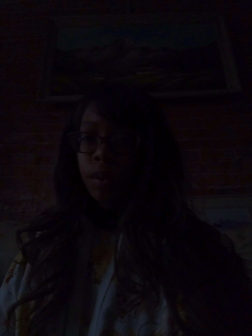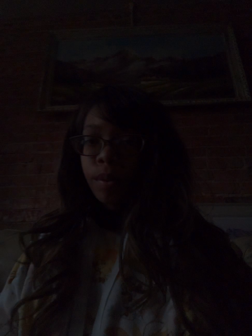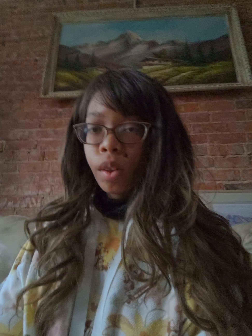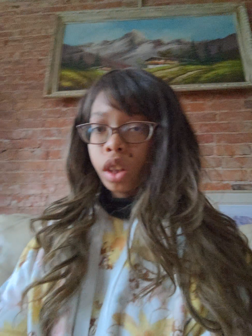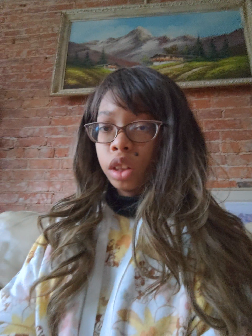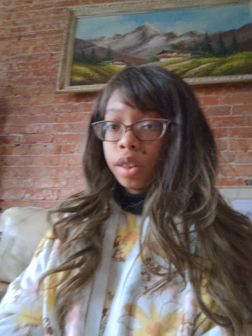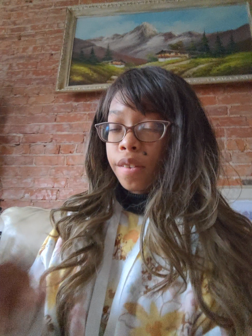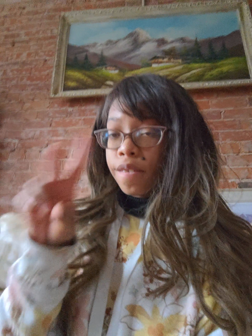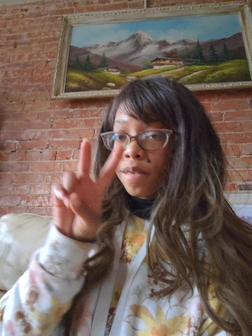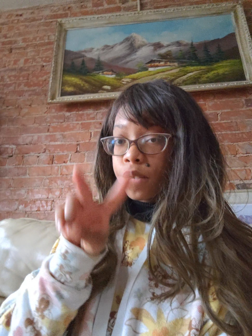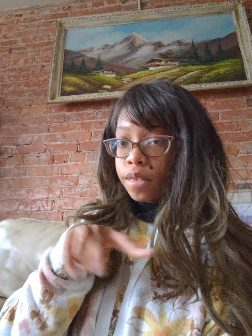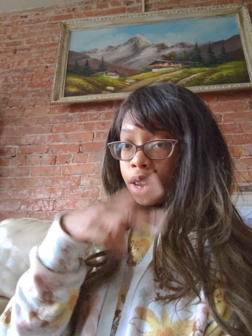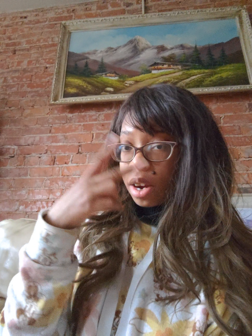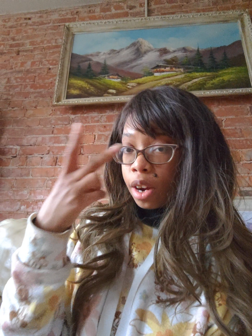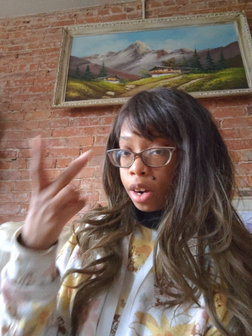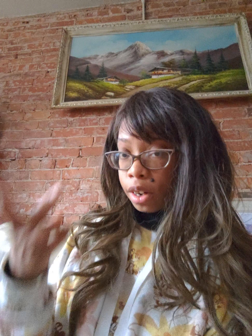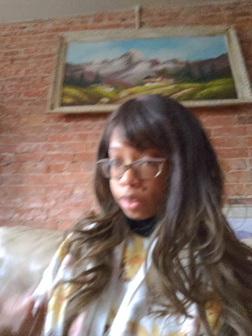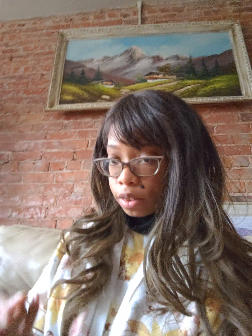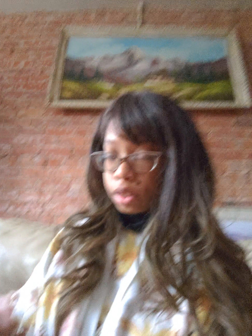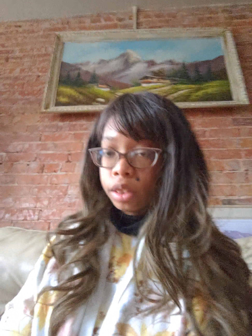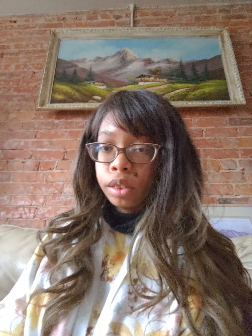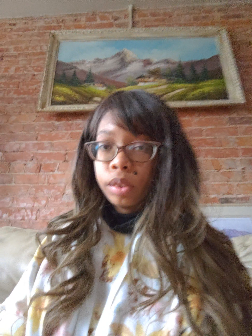fall